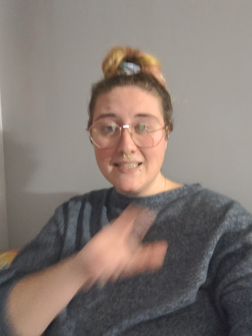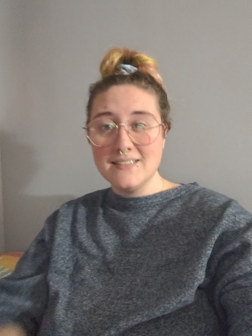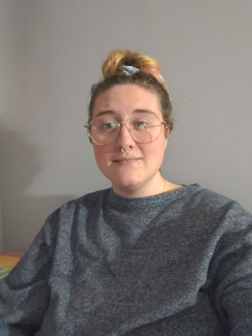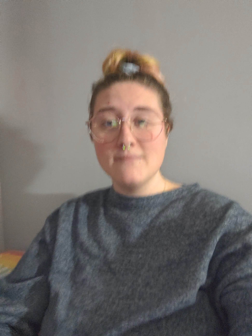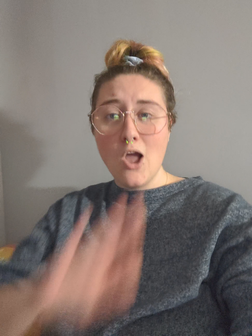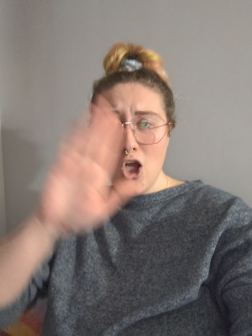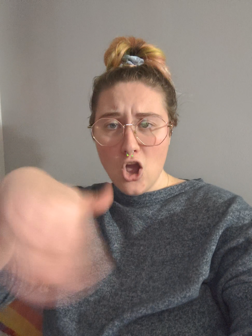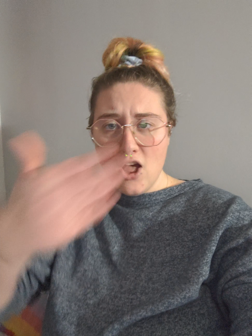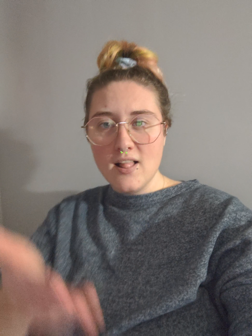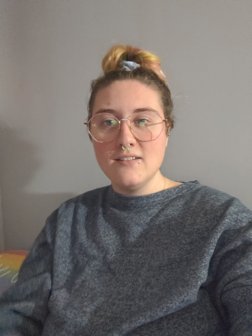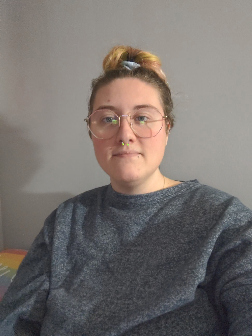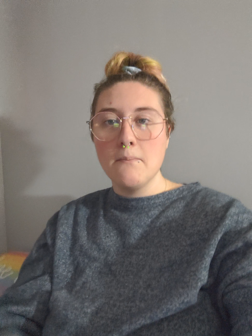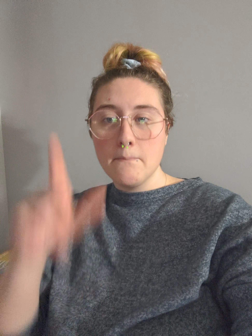all